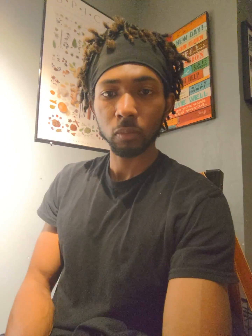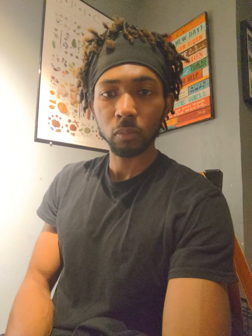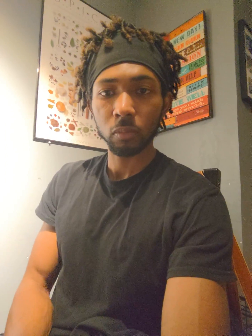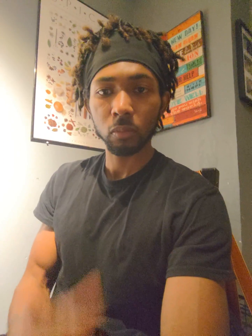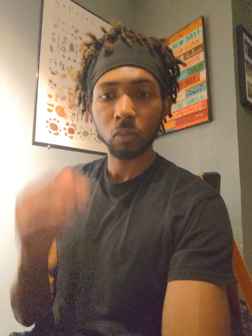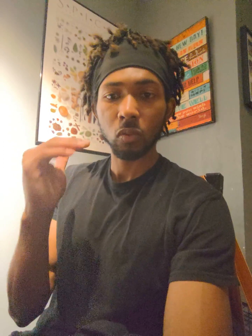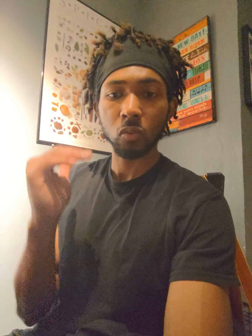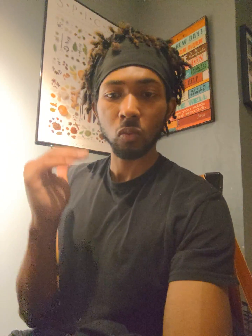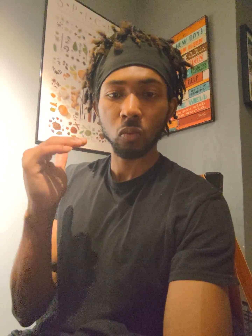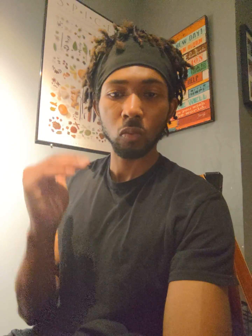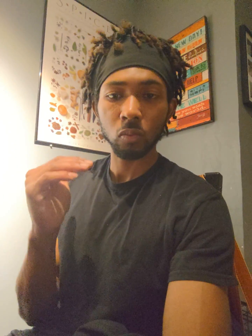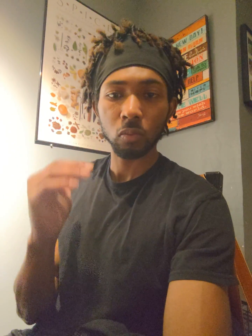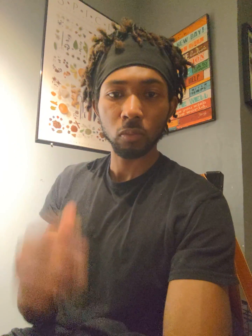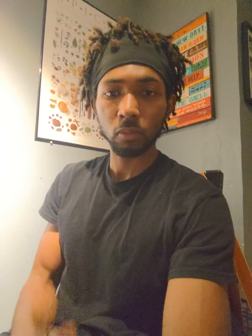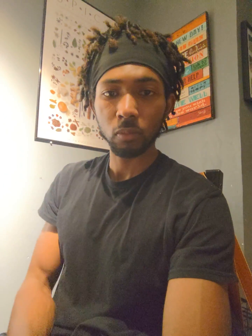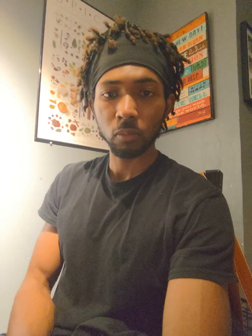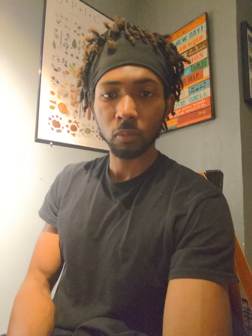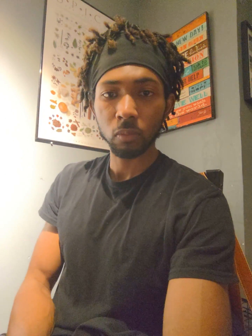little